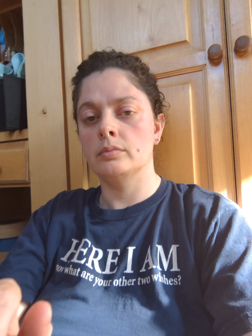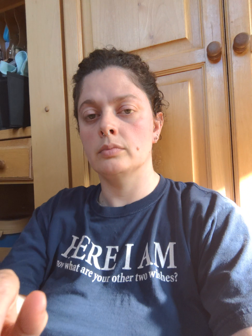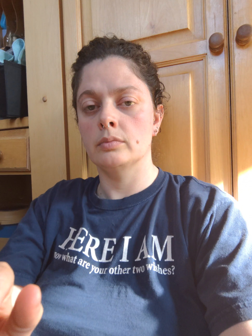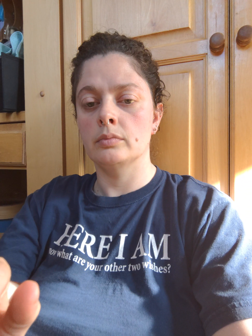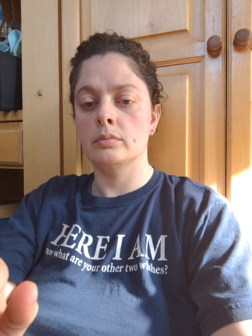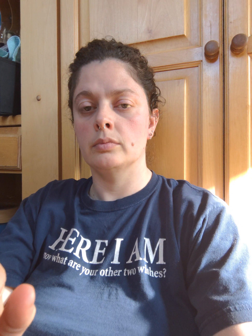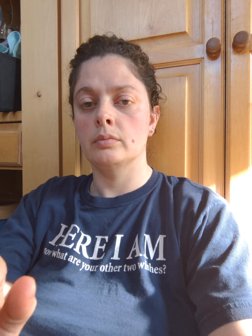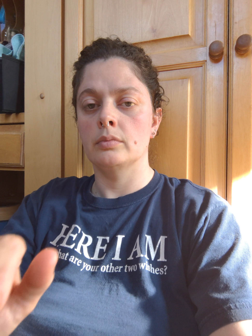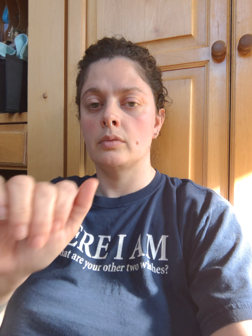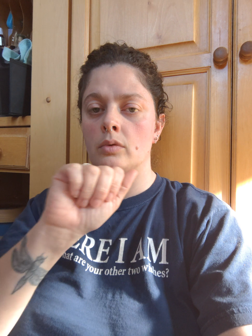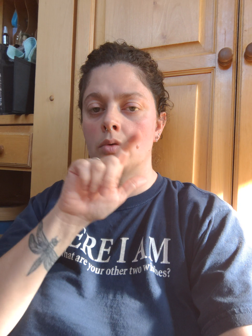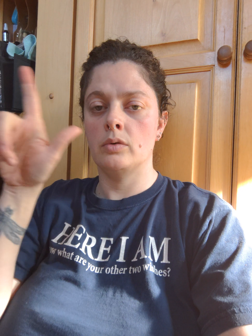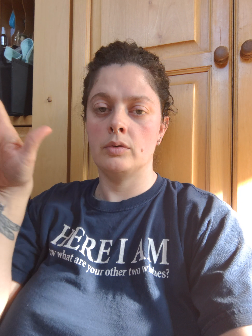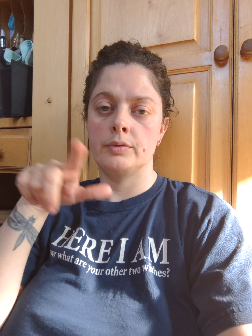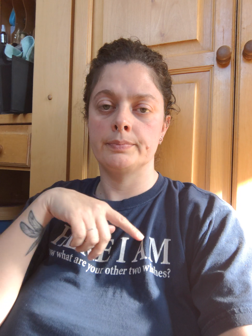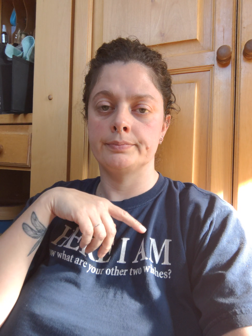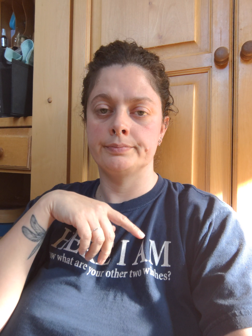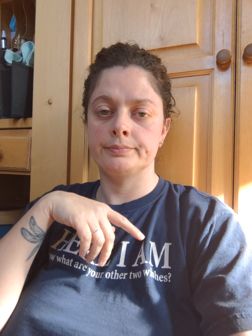all